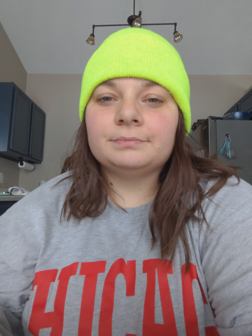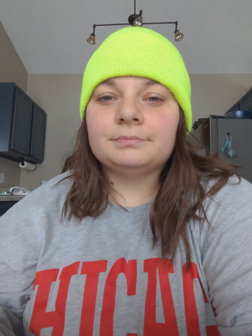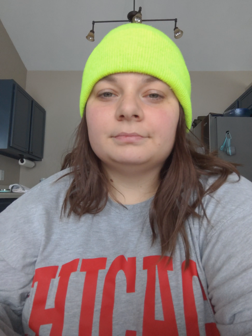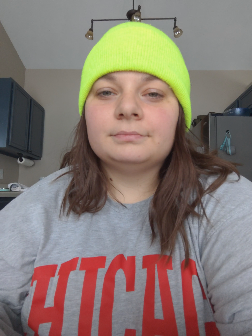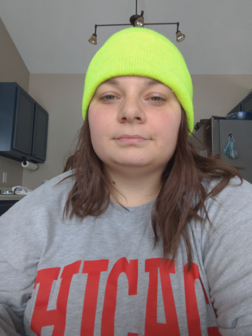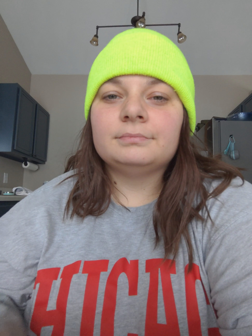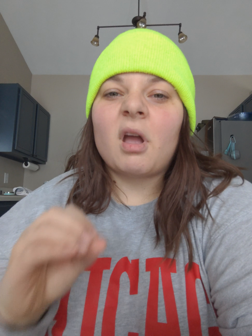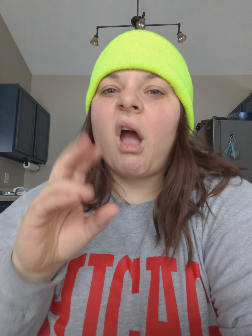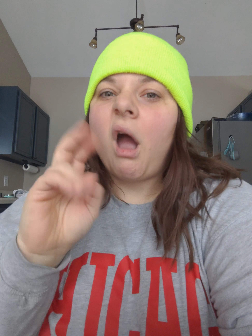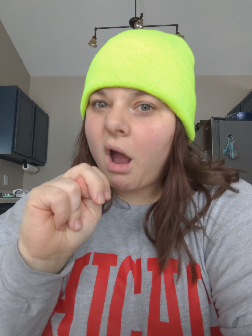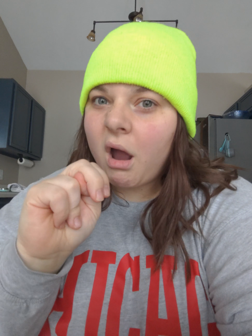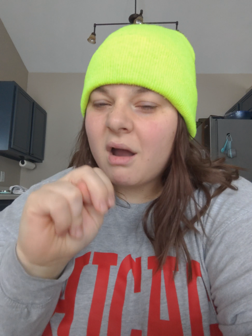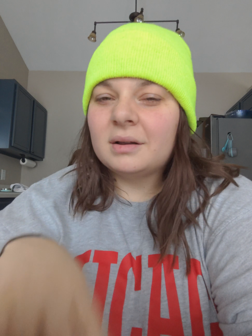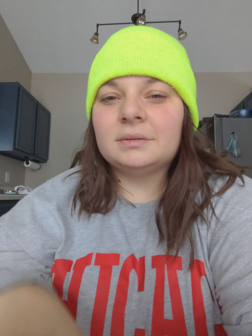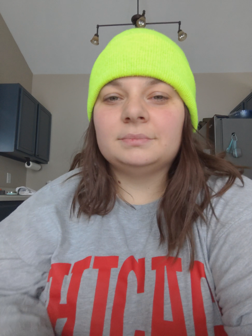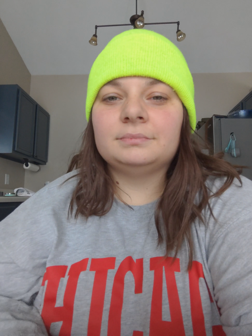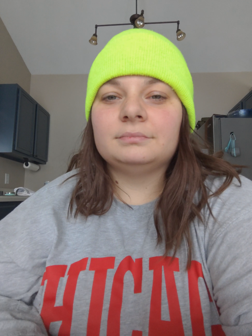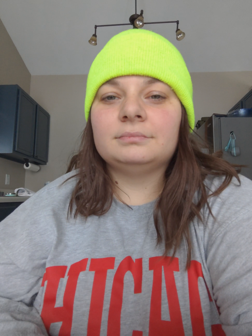on